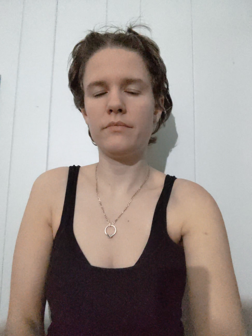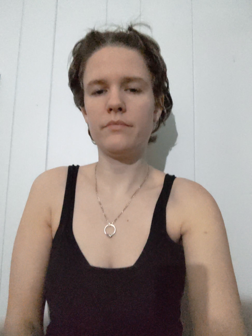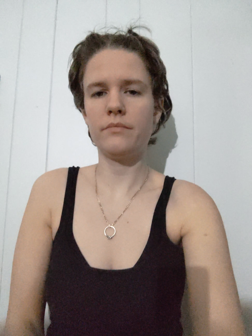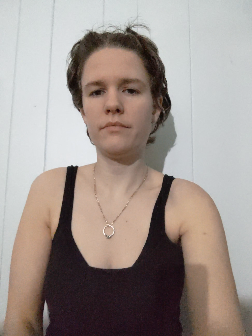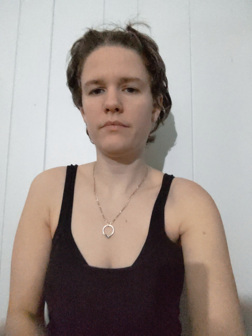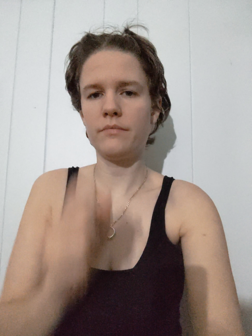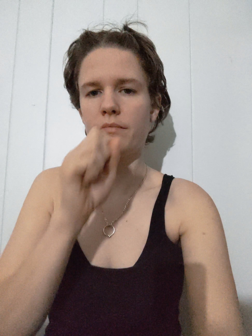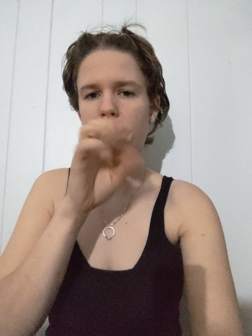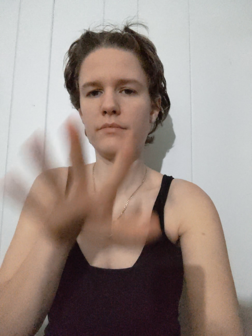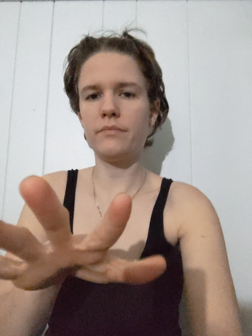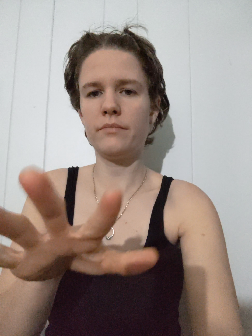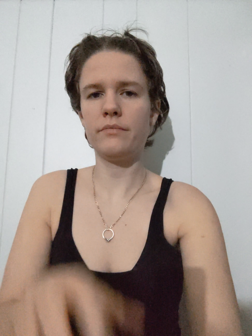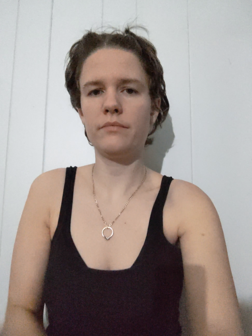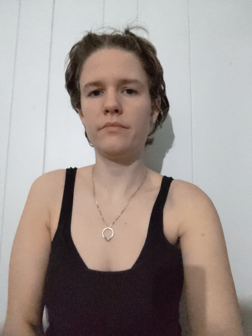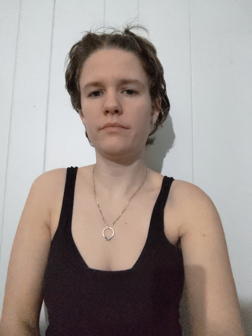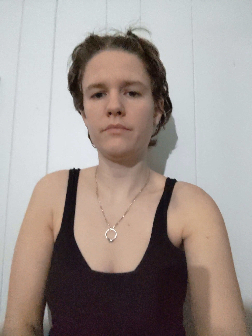blow